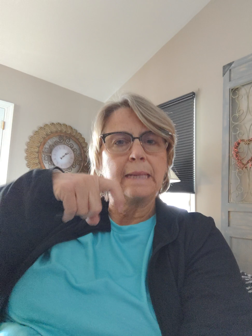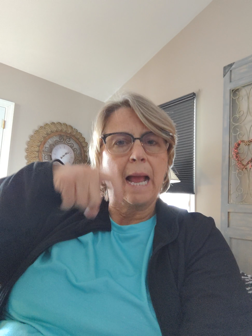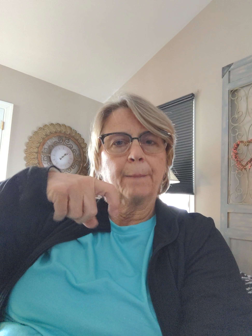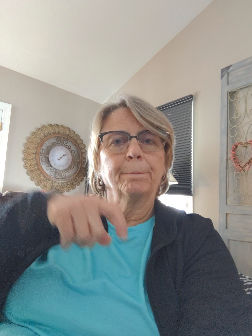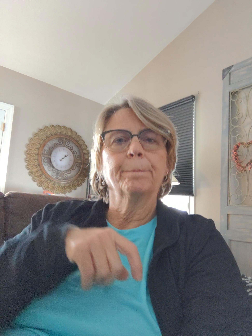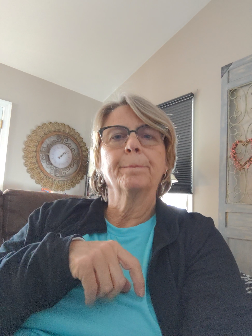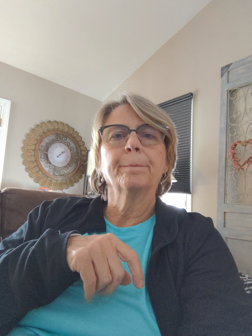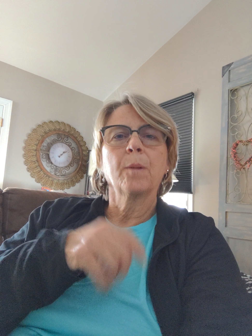time